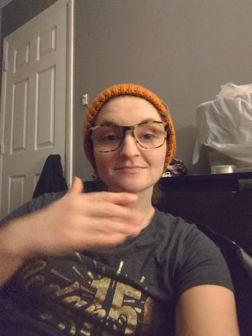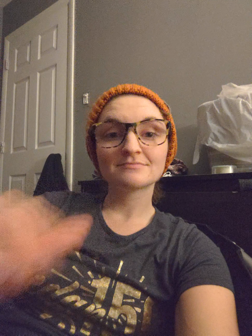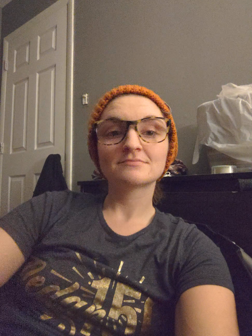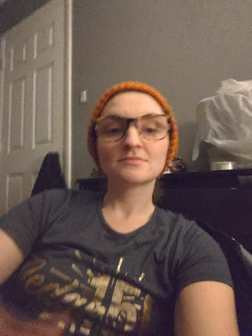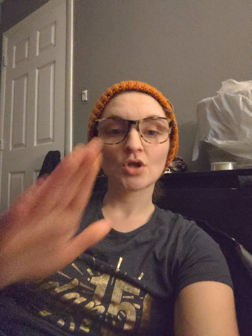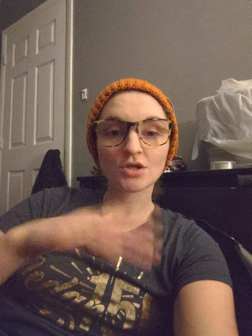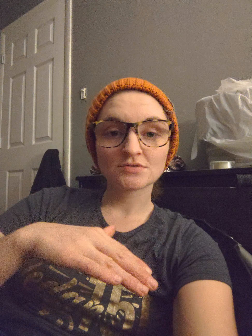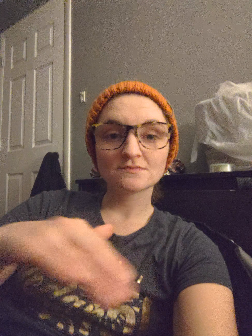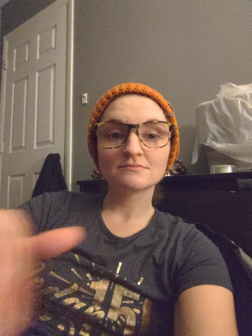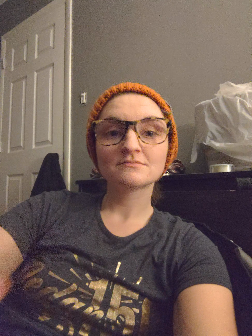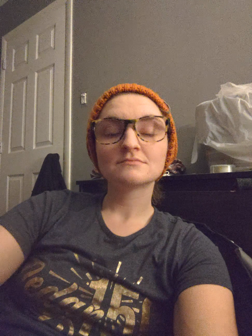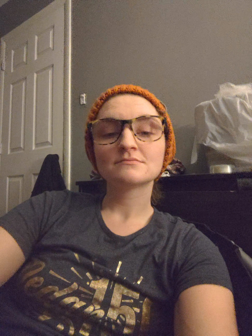on